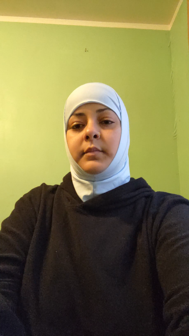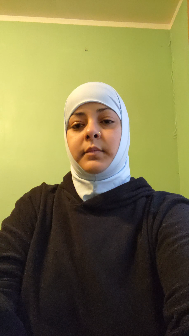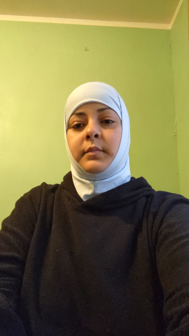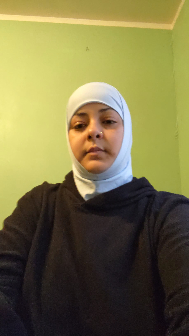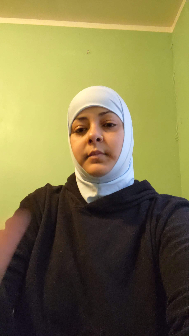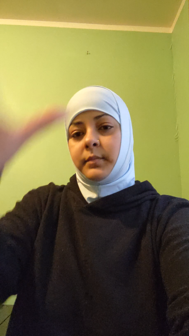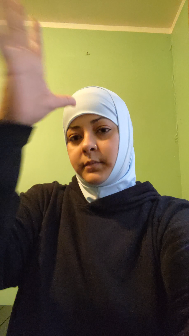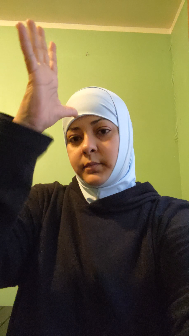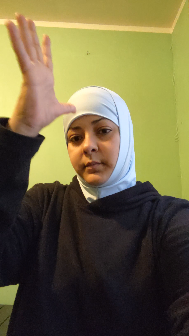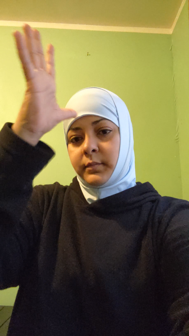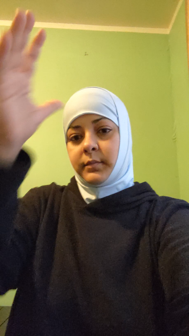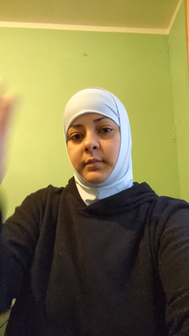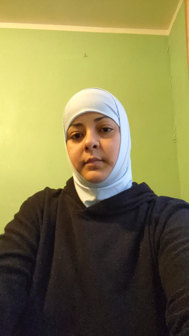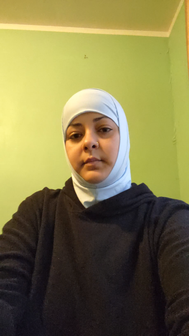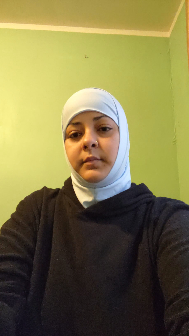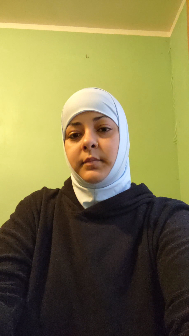daddy